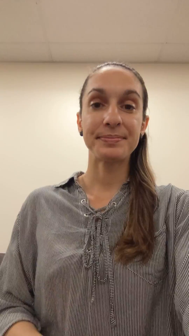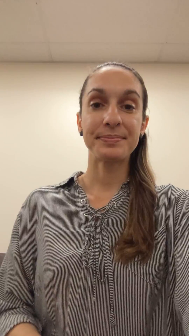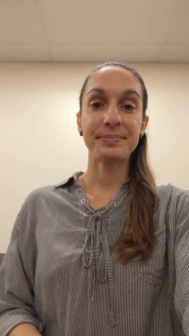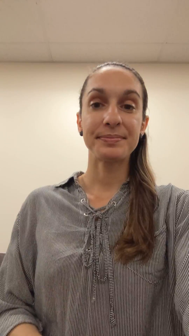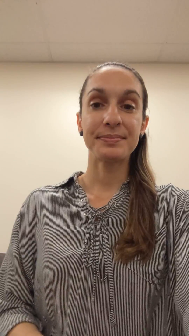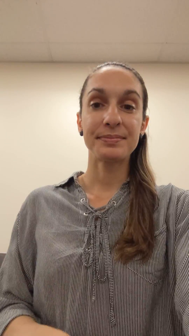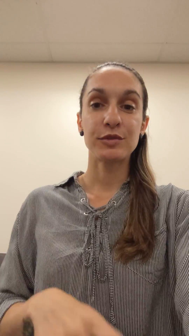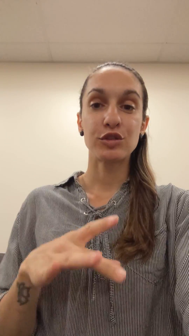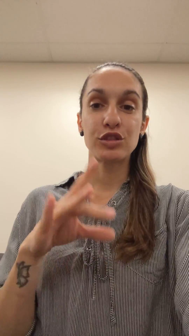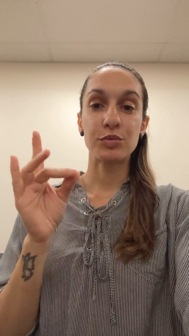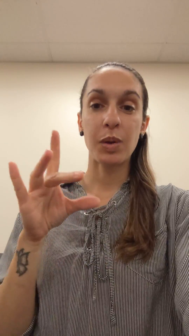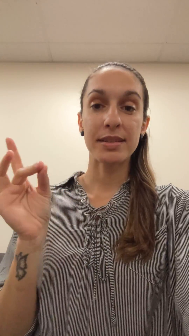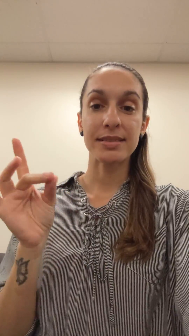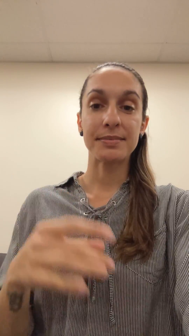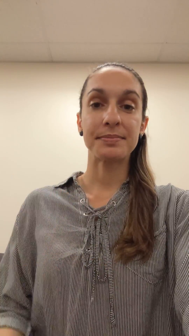choose